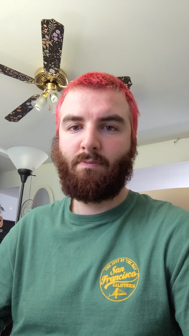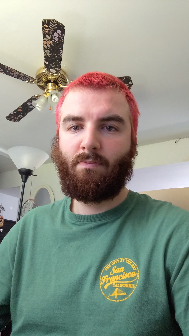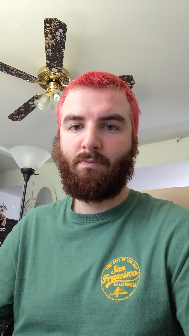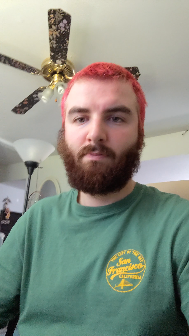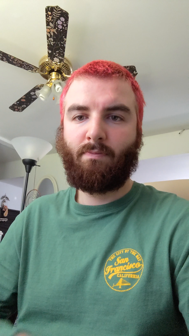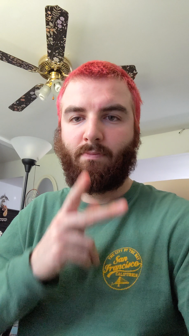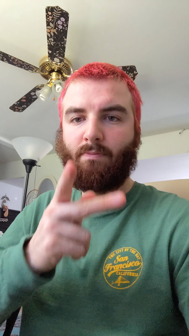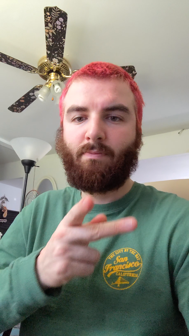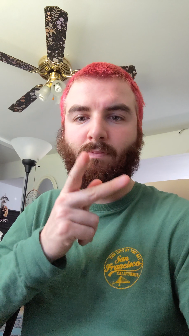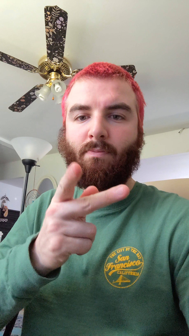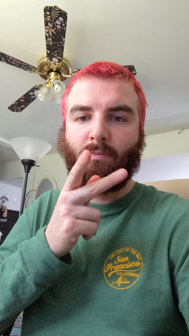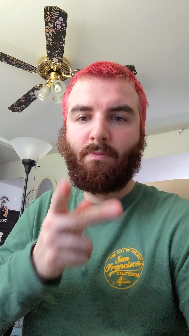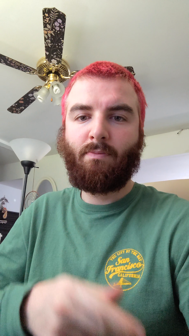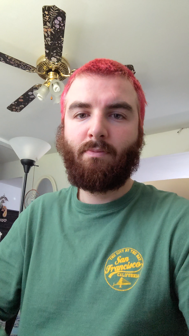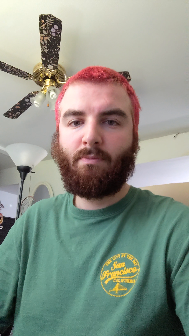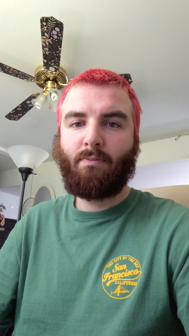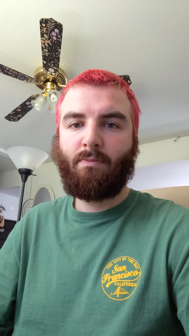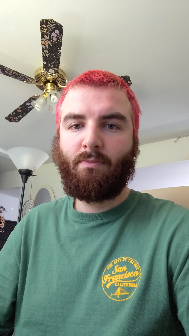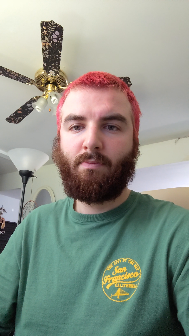careful